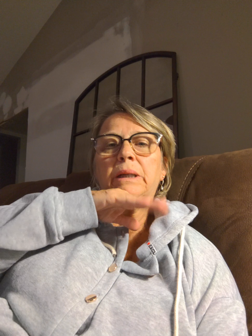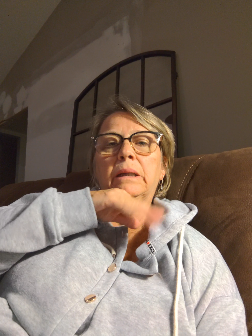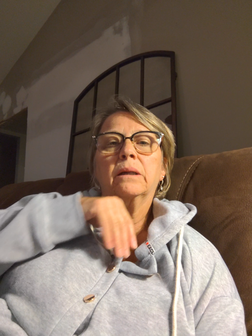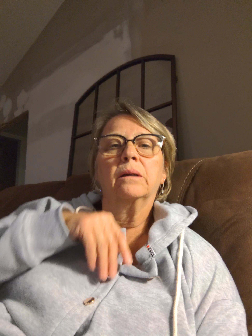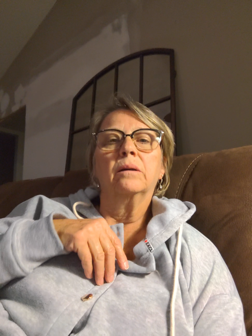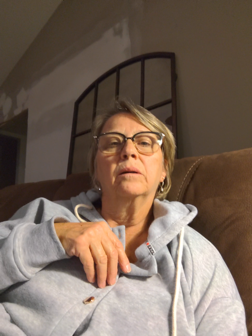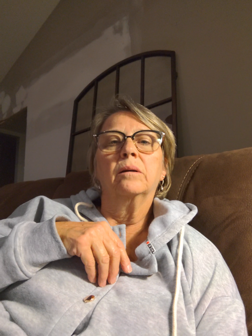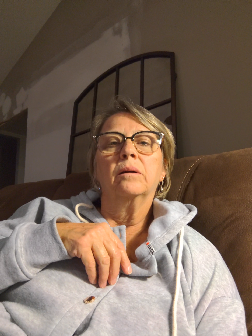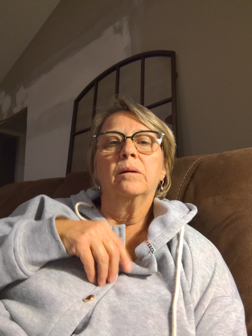pig